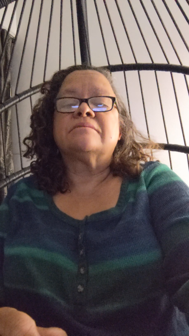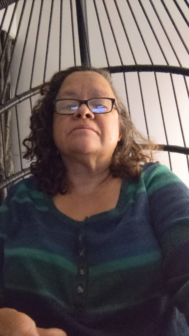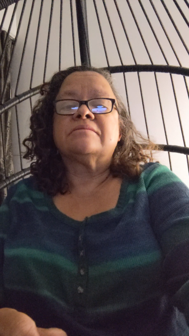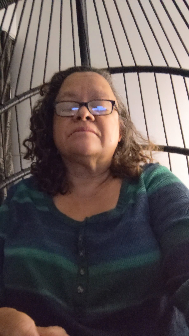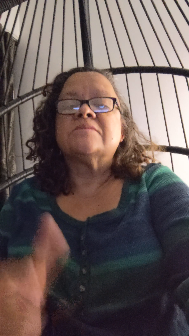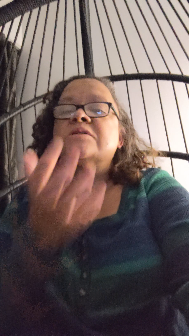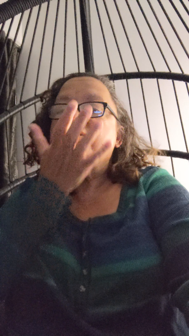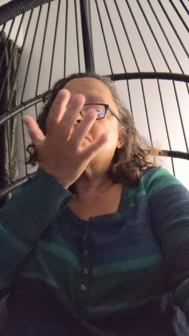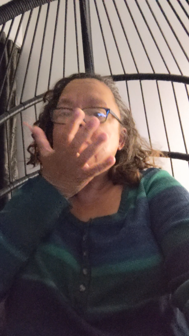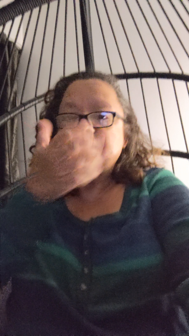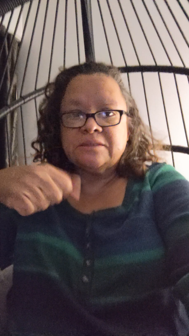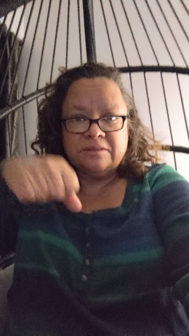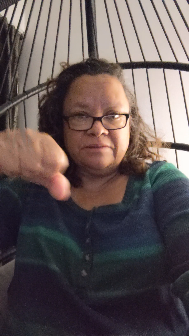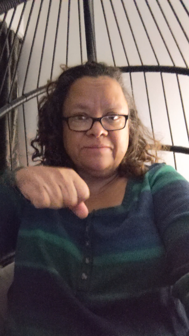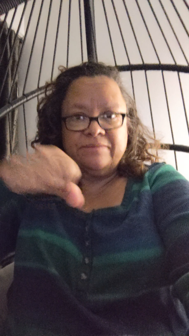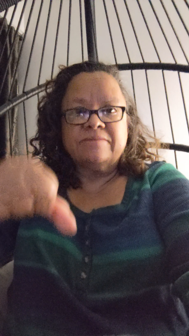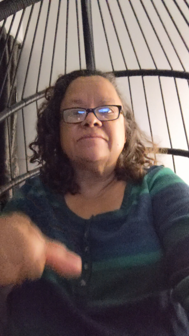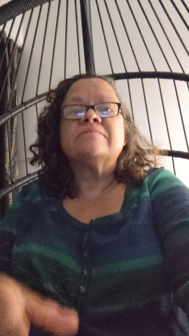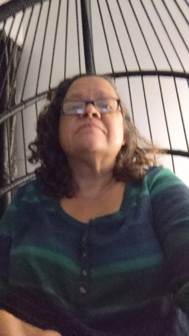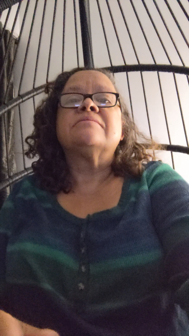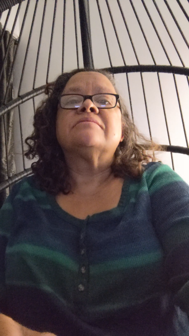lawn mower